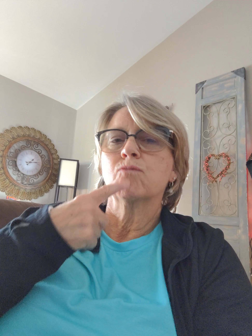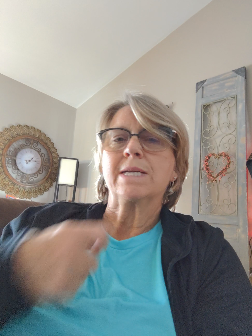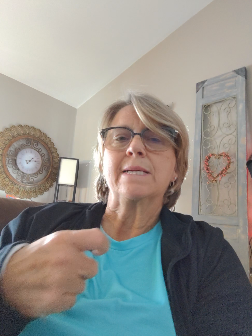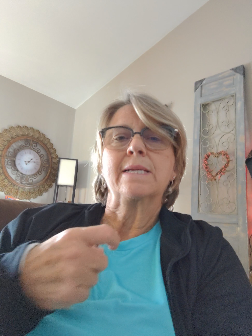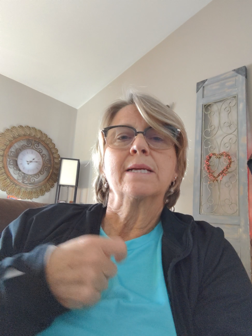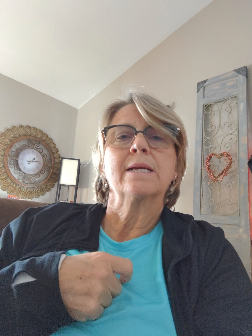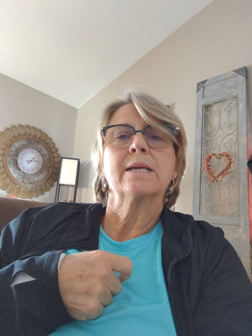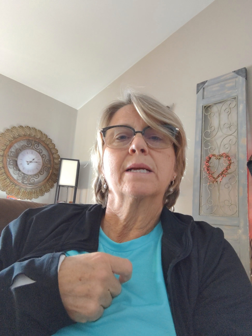red